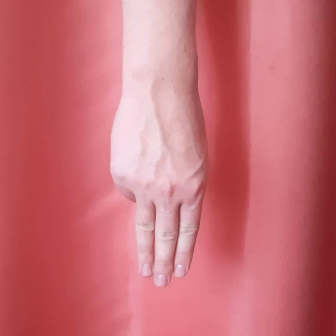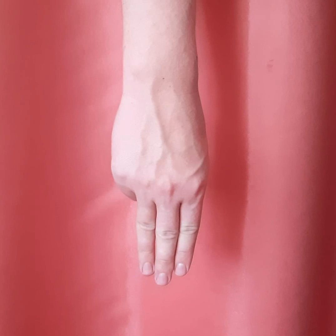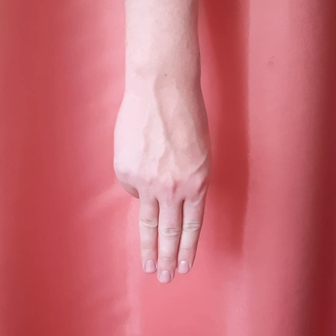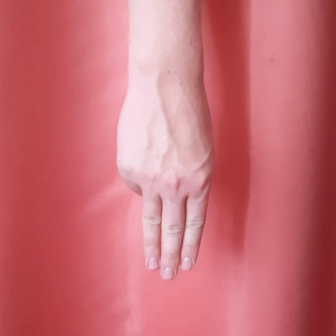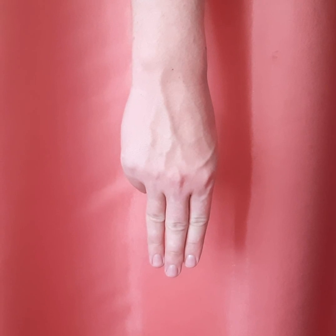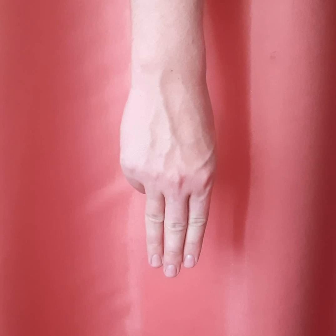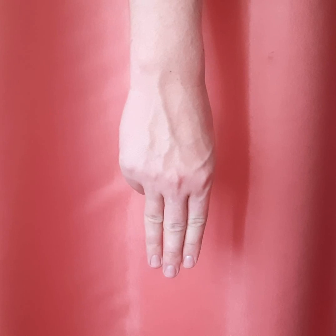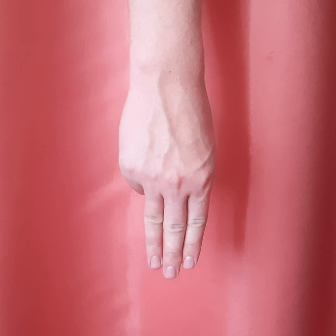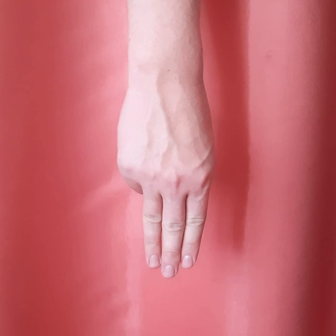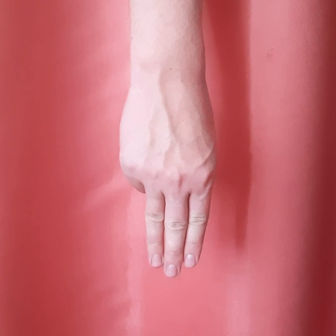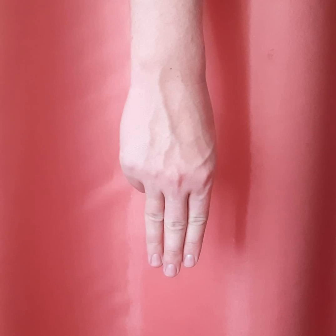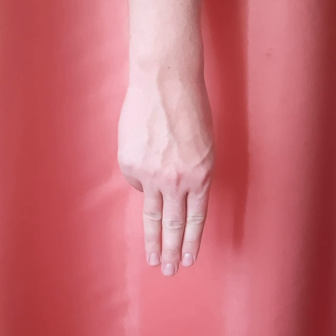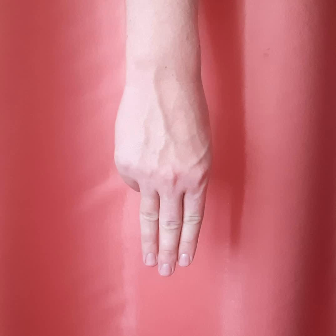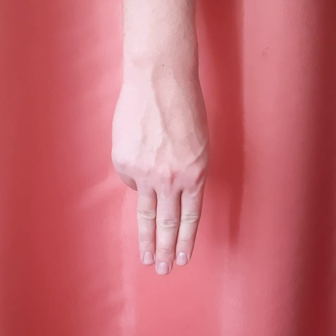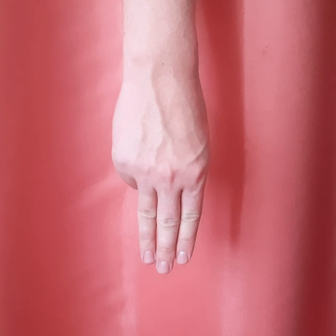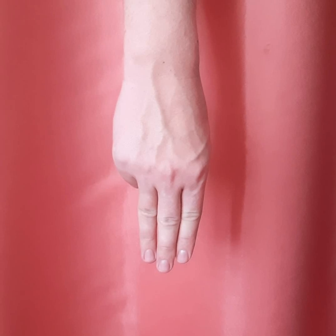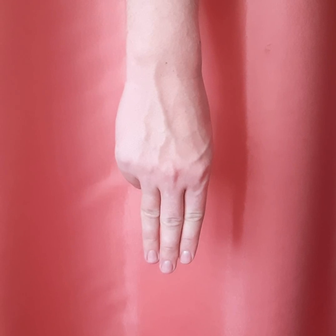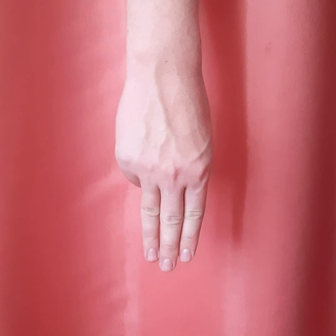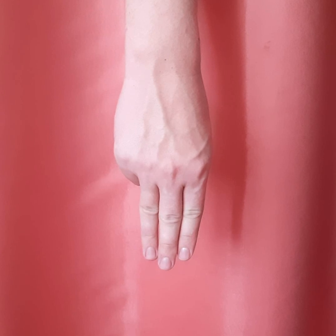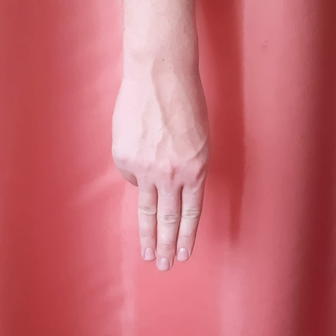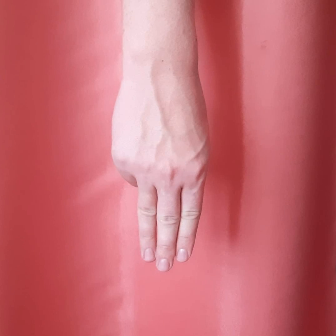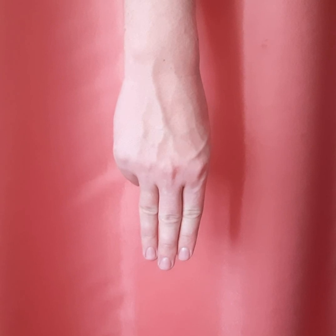Т